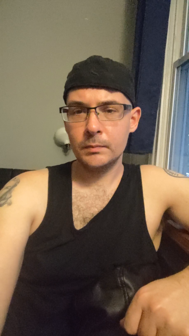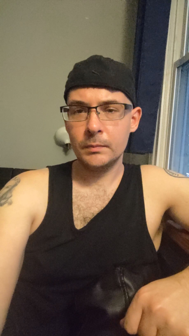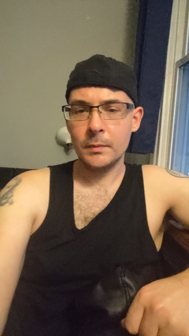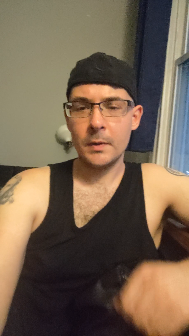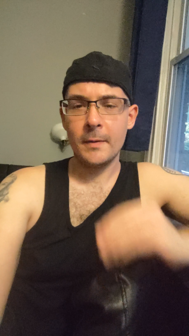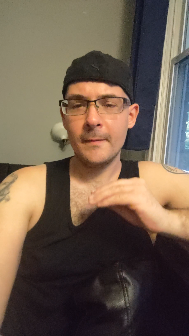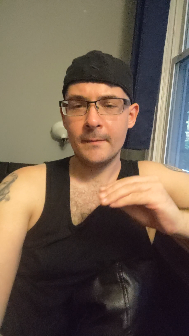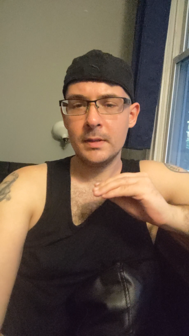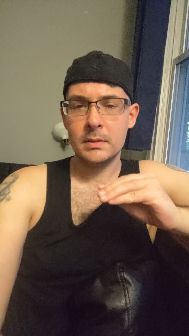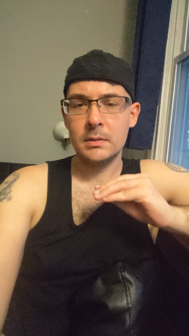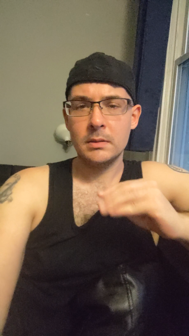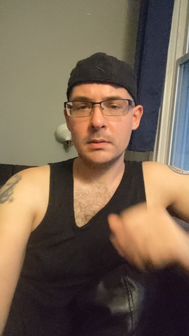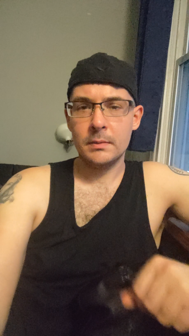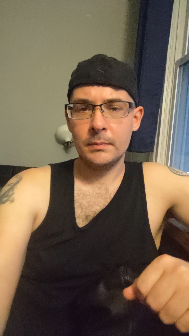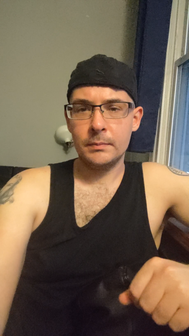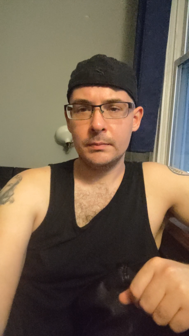fix